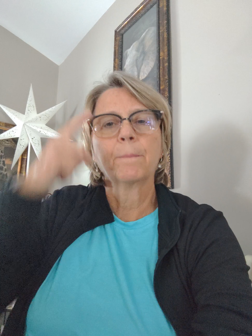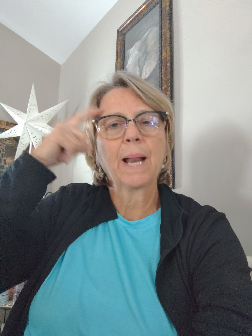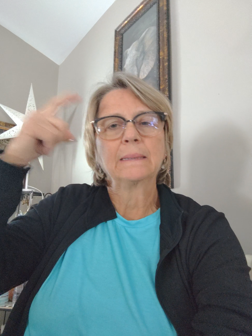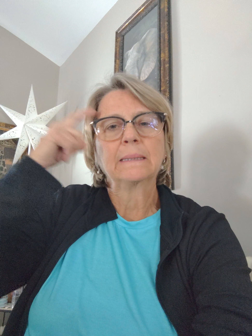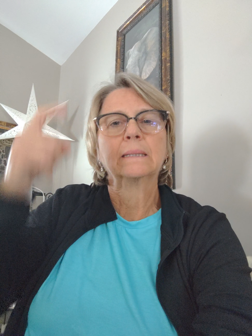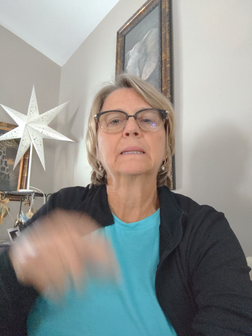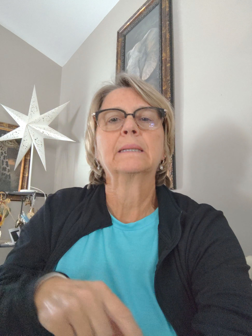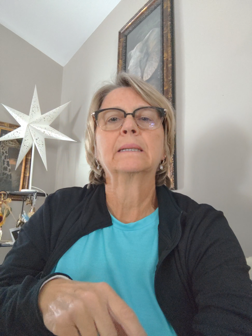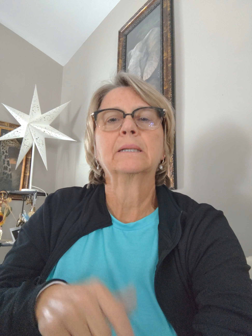penny